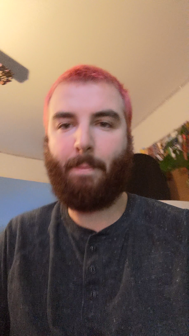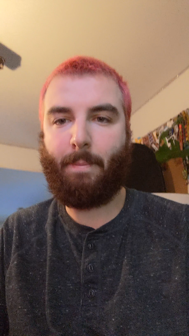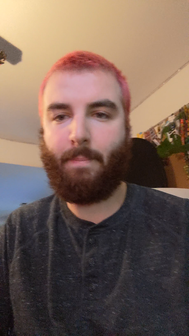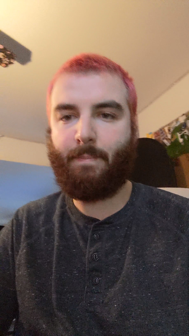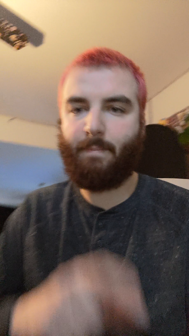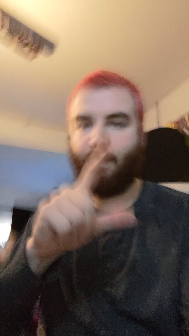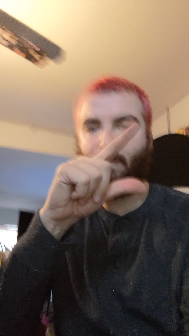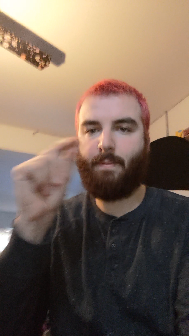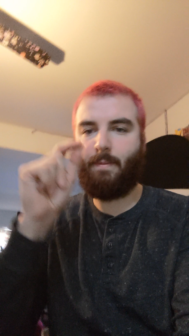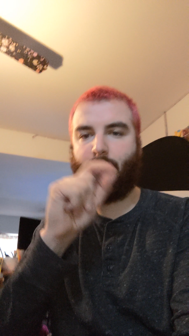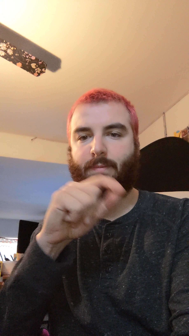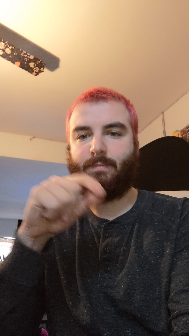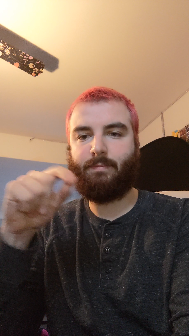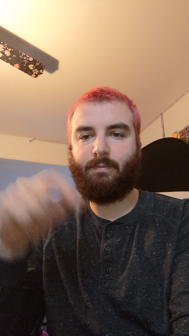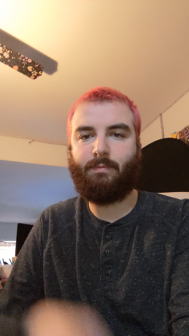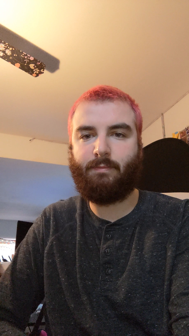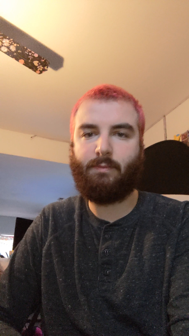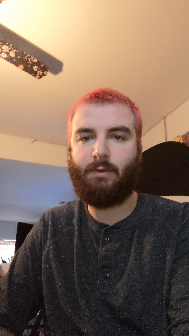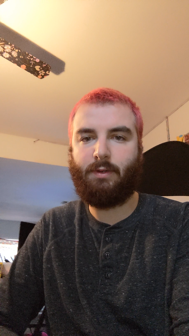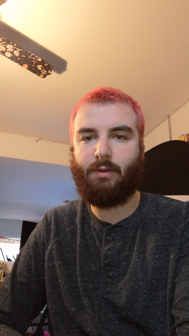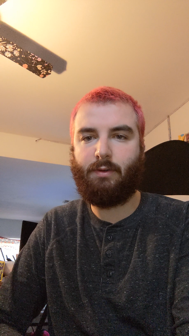peas